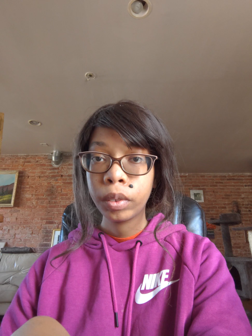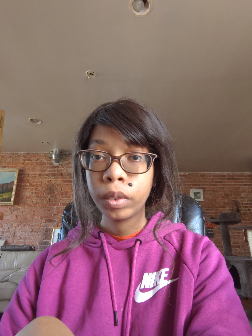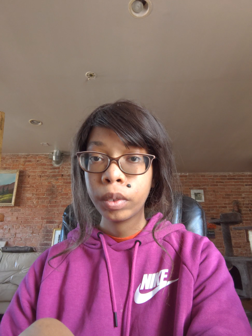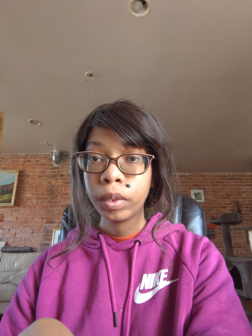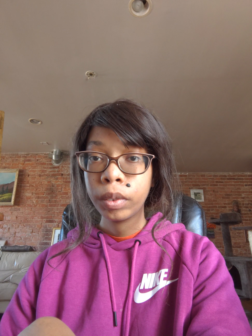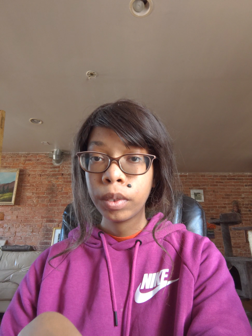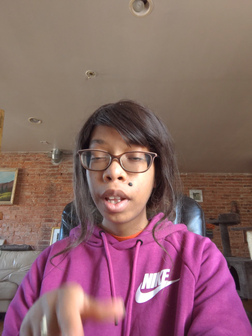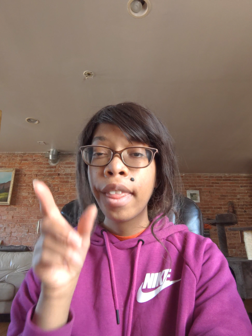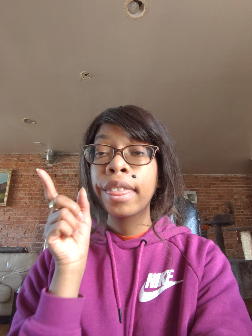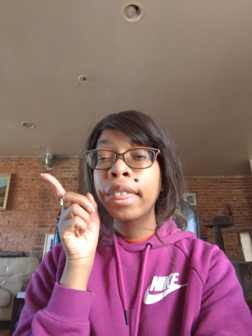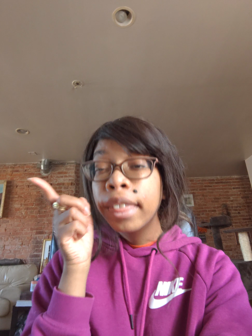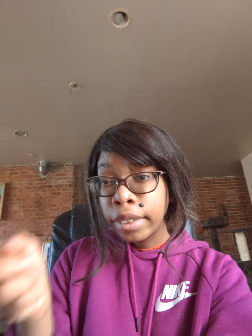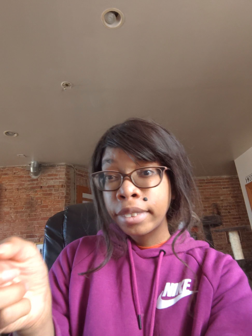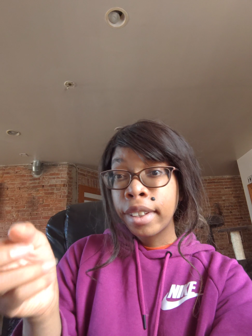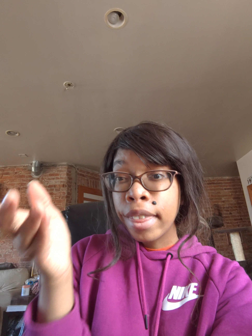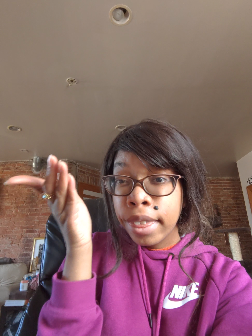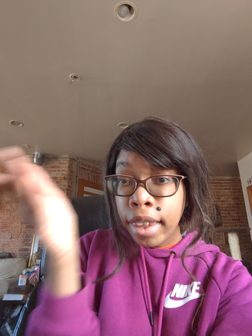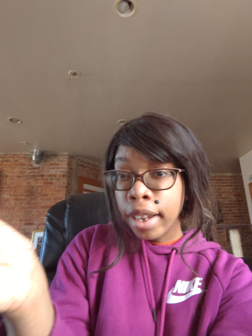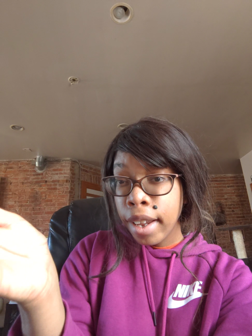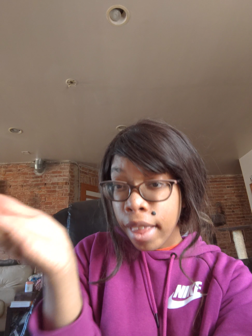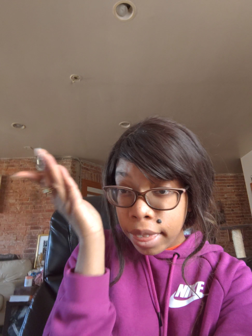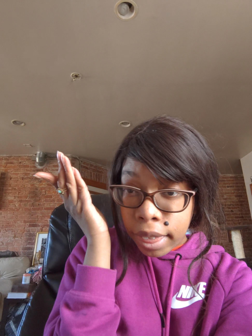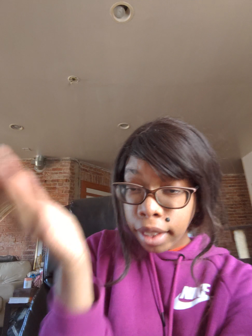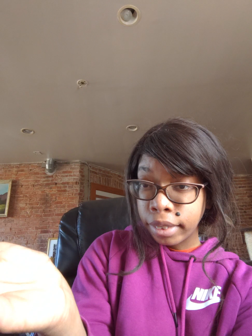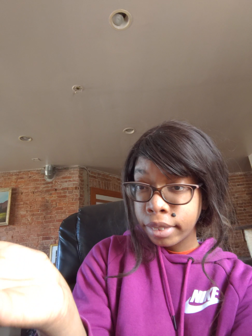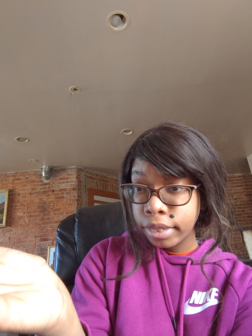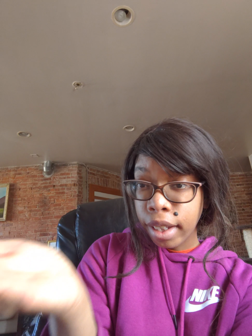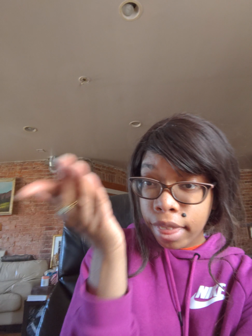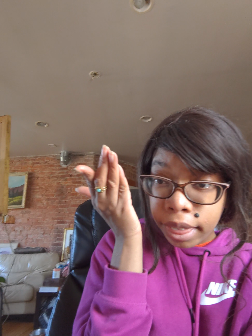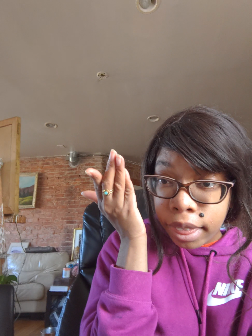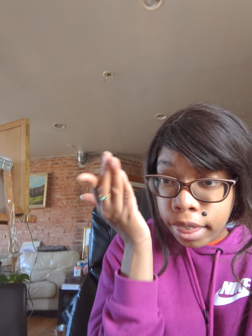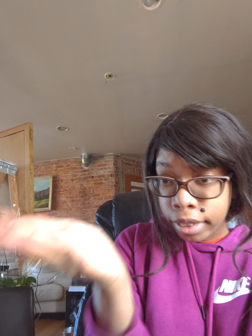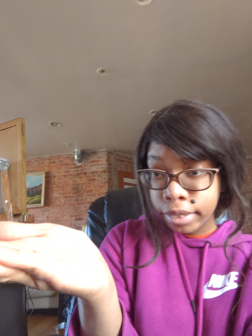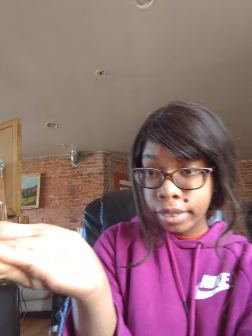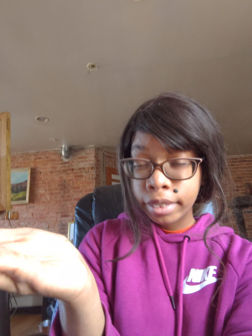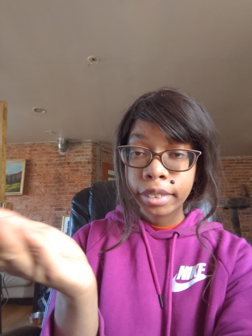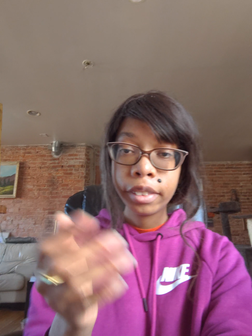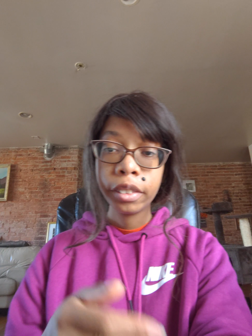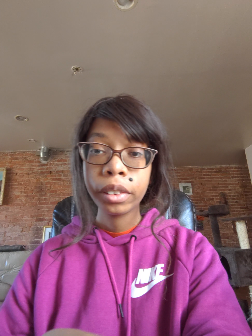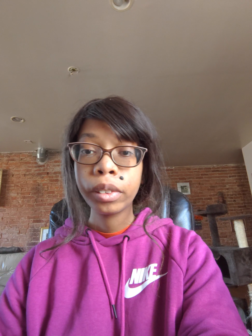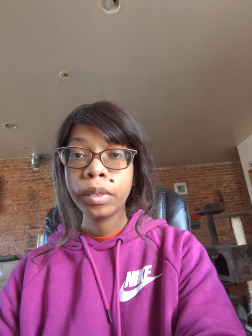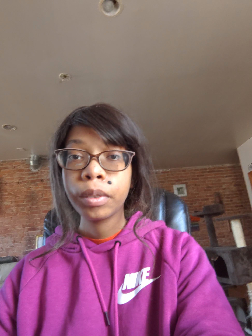there